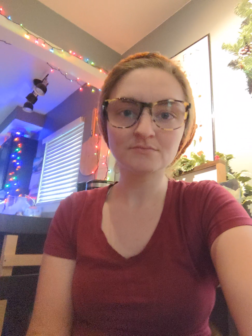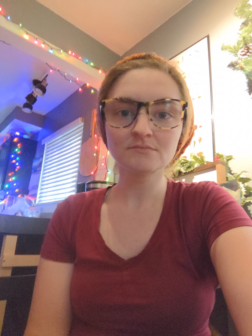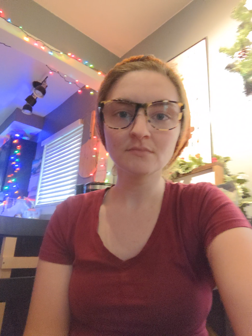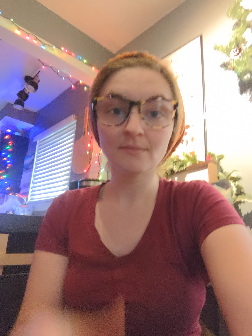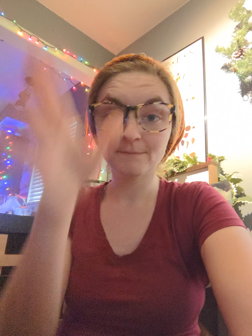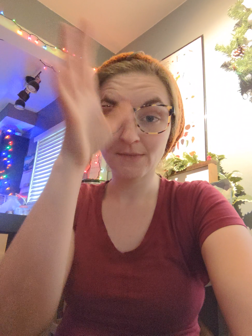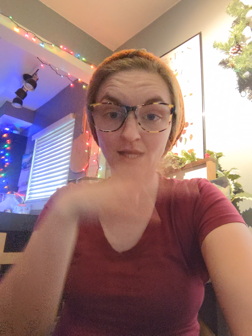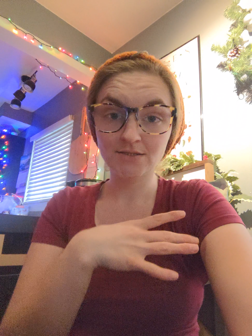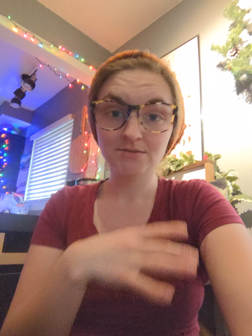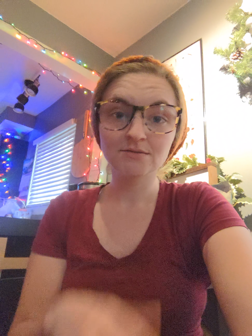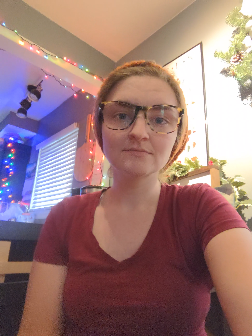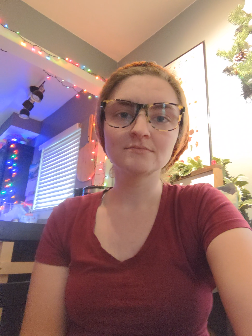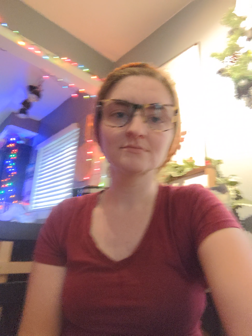man